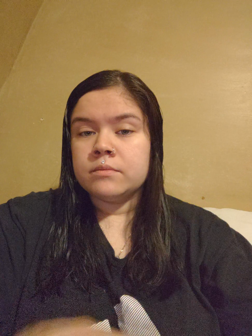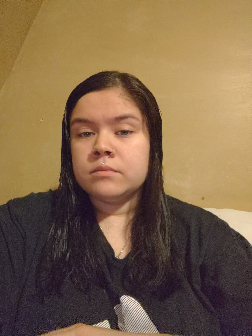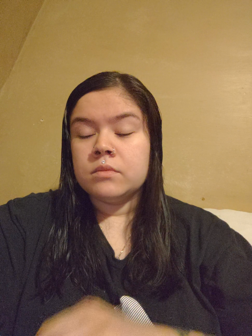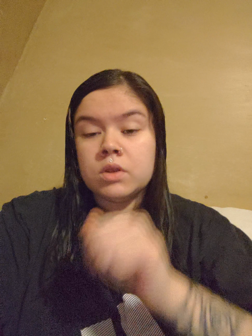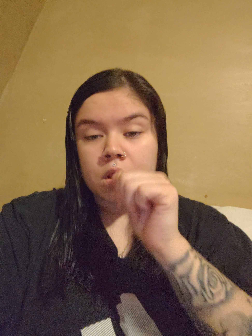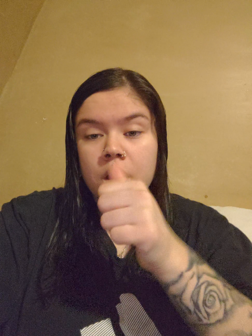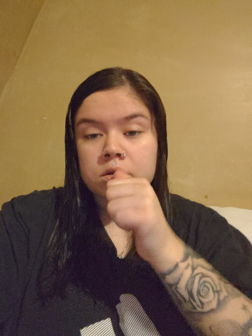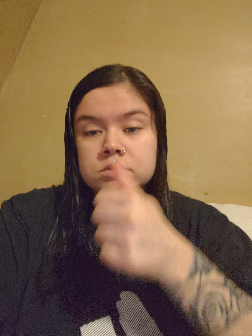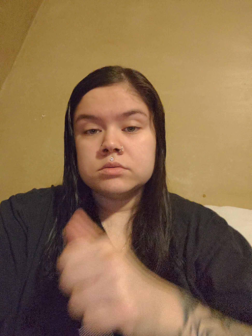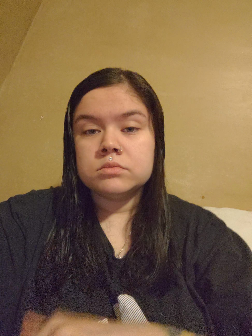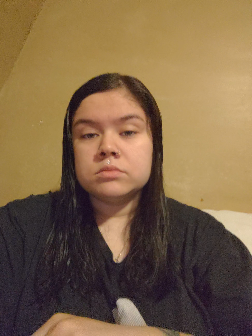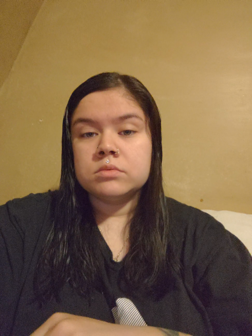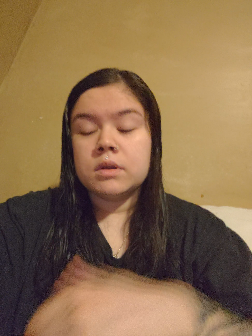nuts